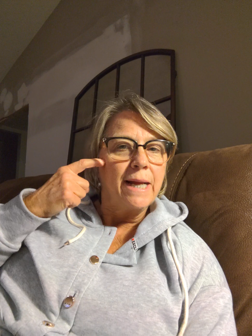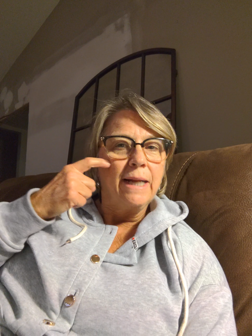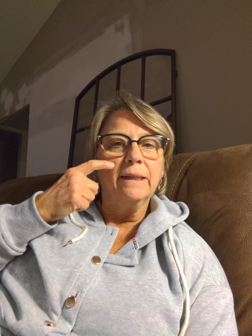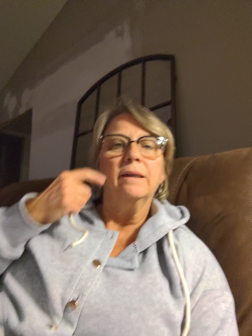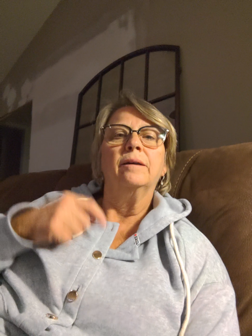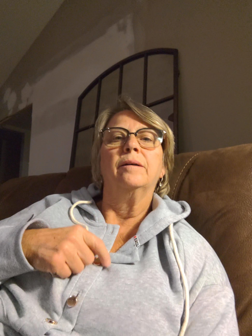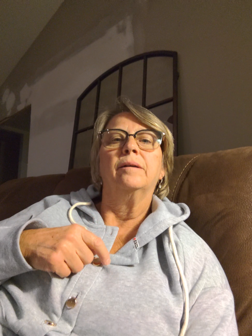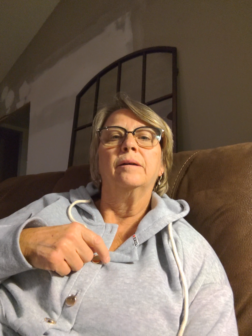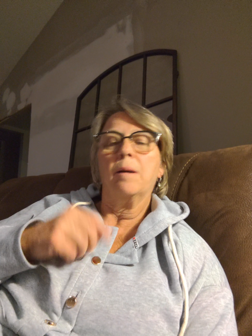cheek